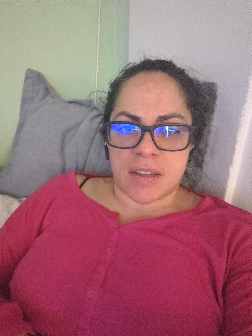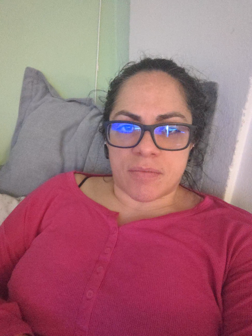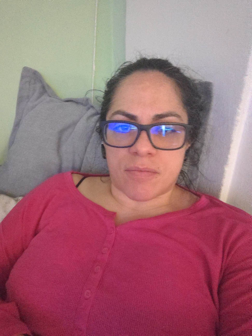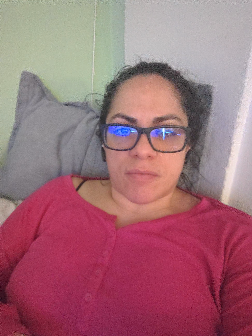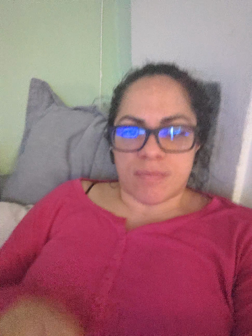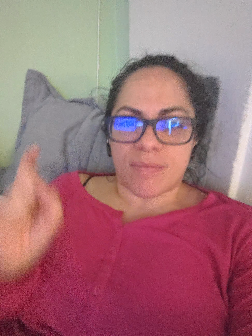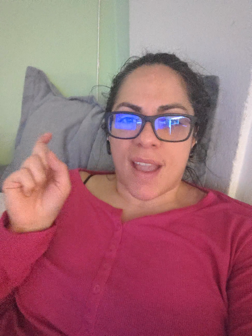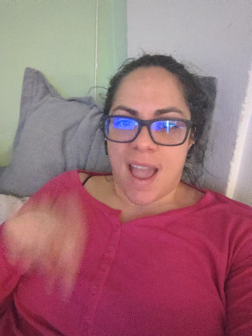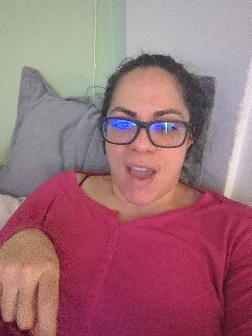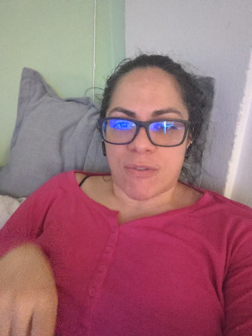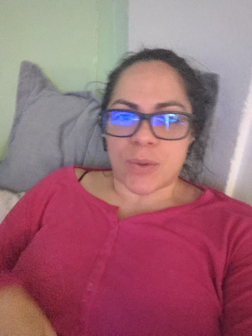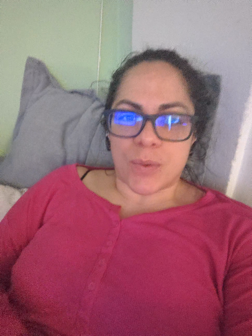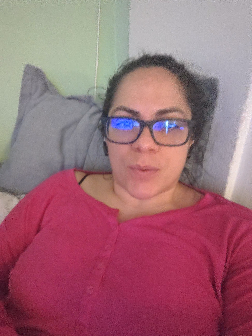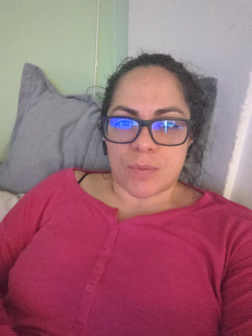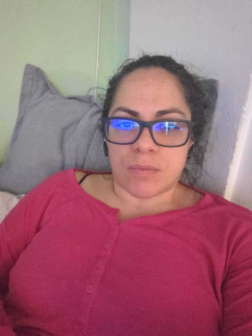have to